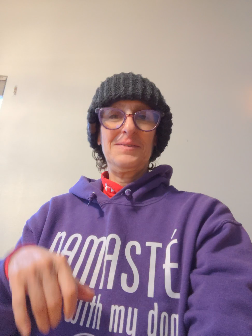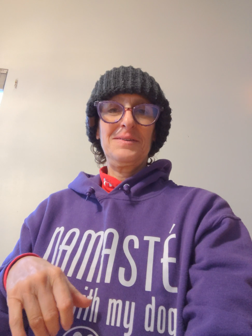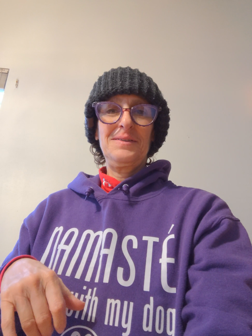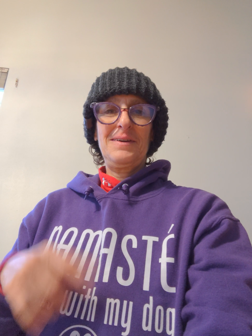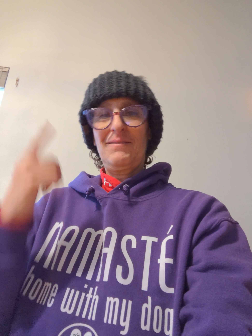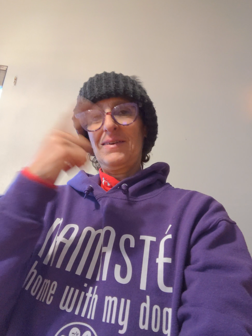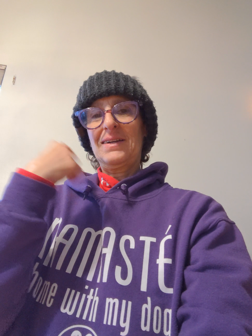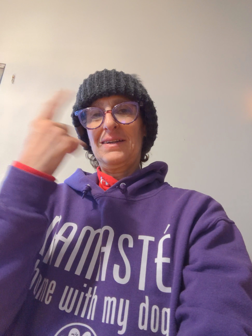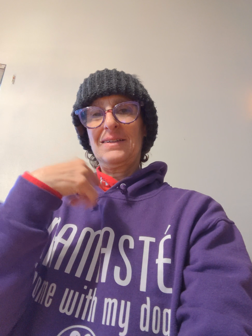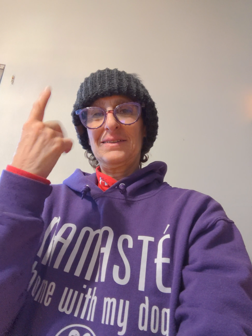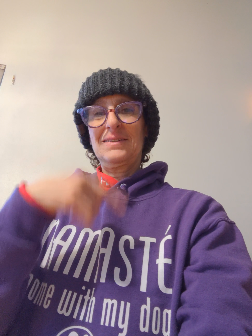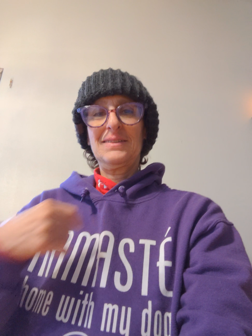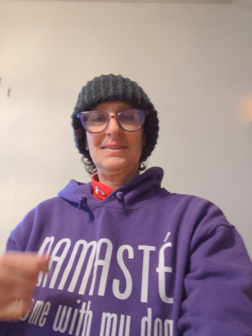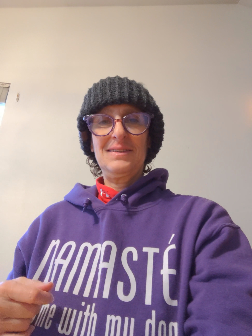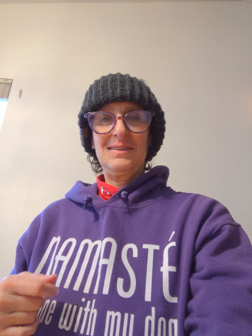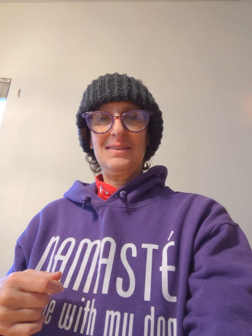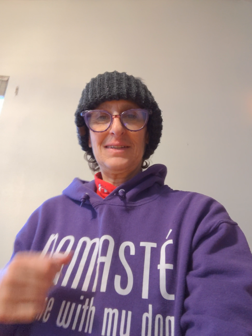face